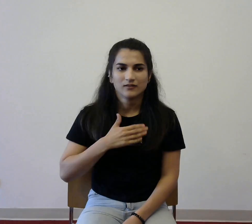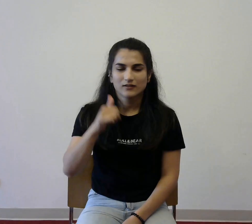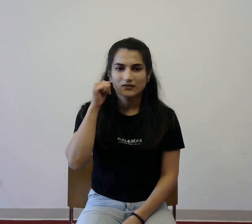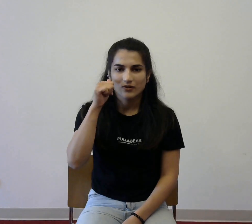sabah